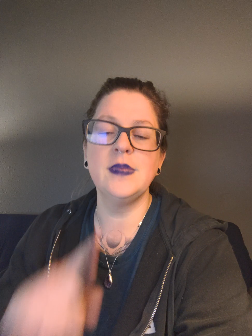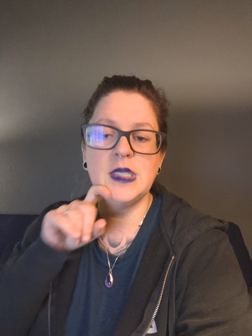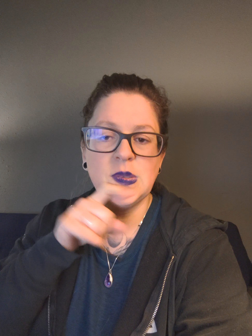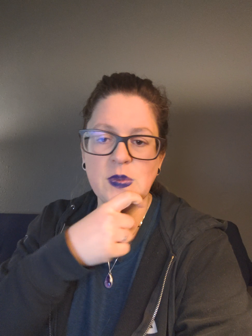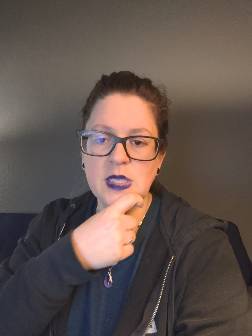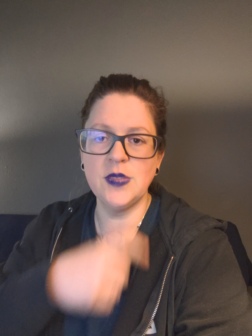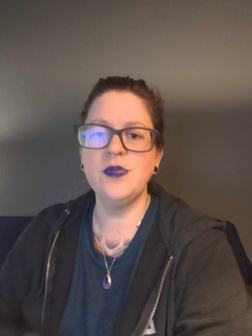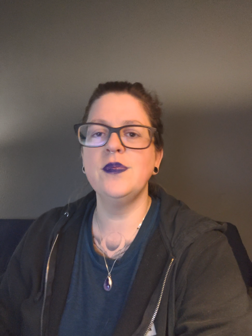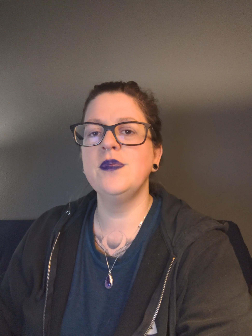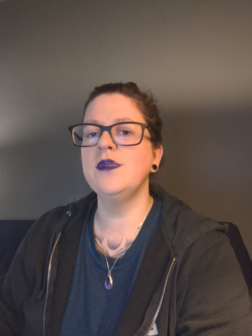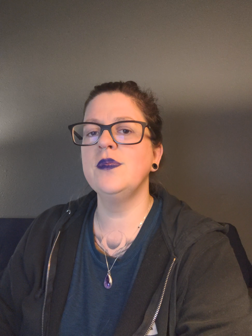cereal